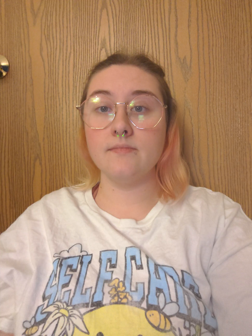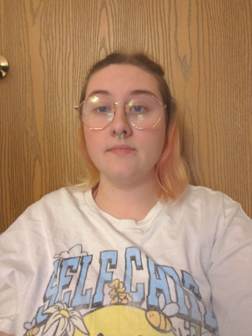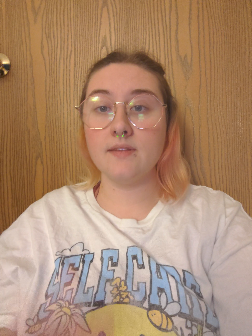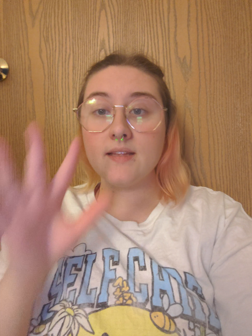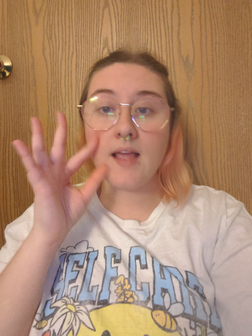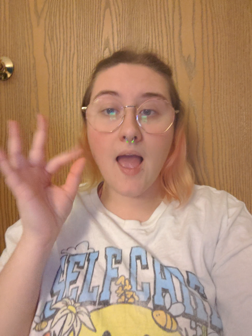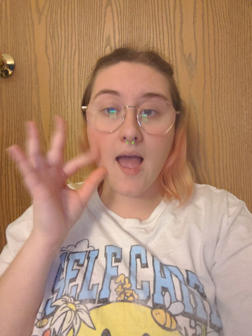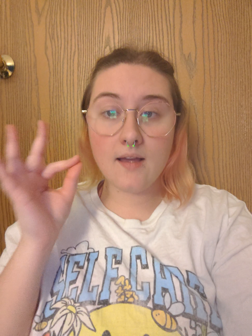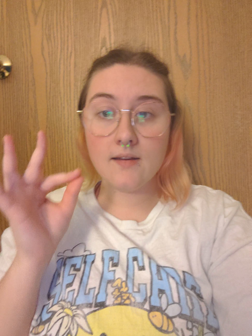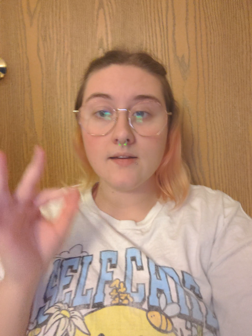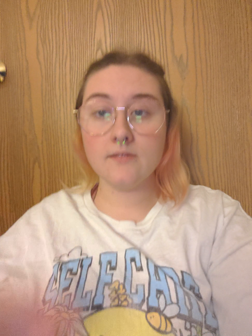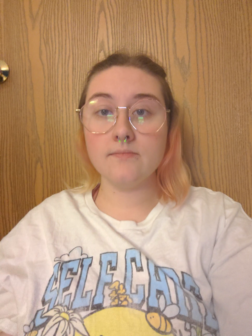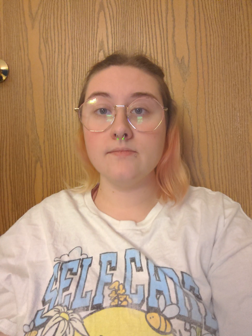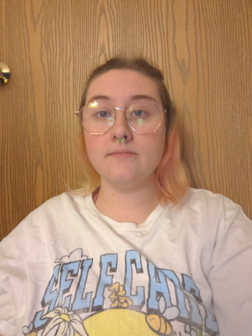cat